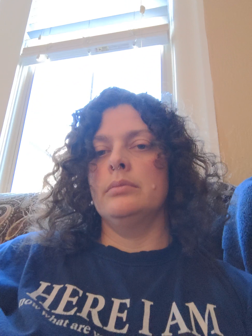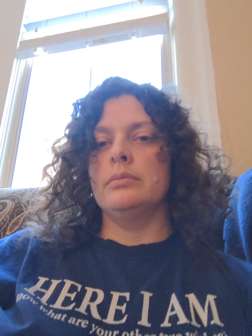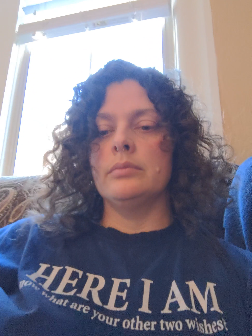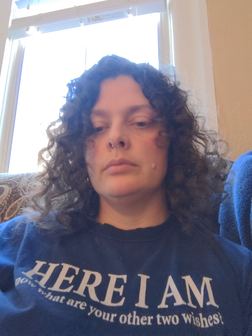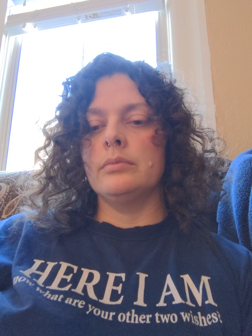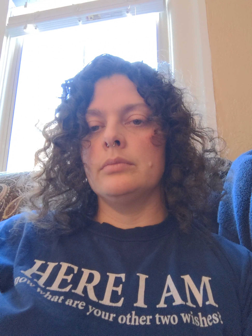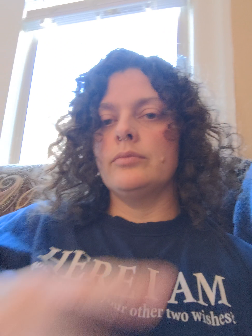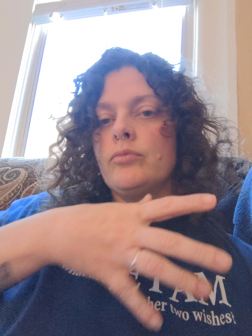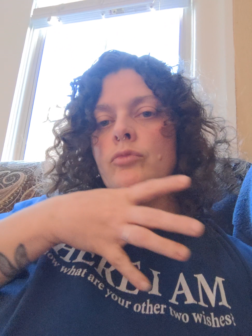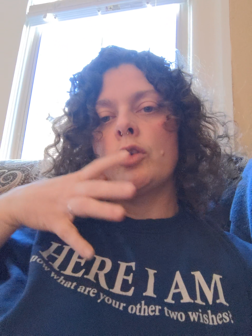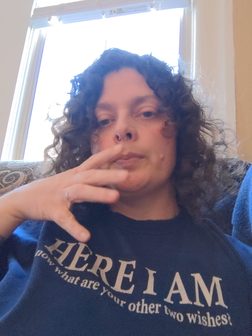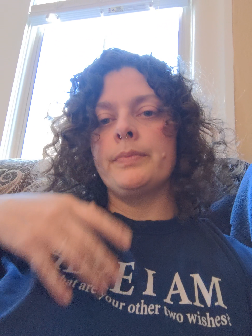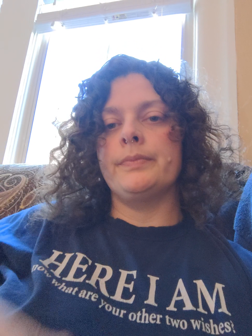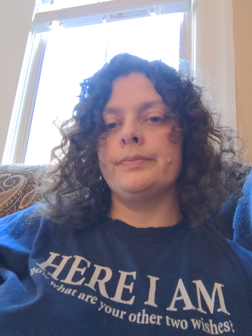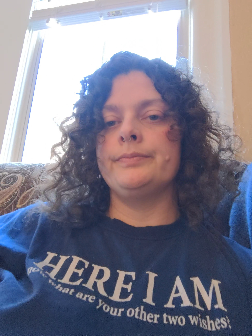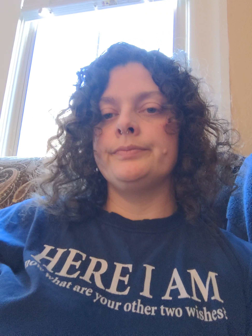farm